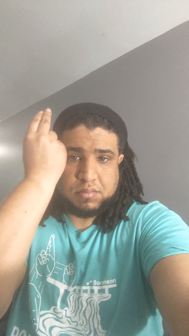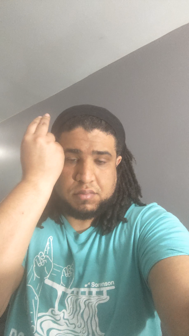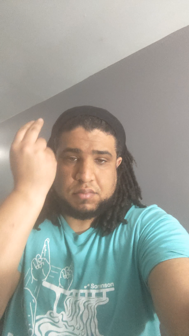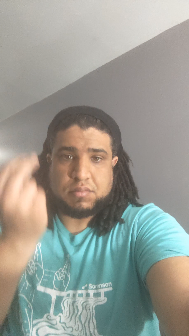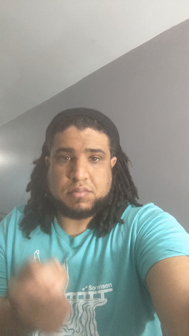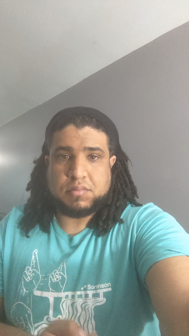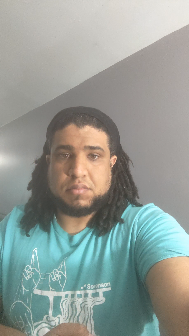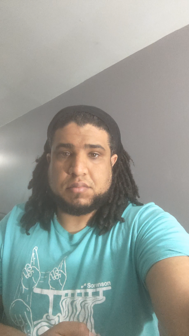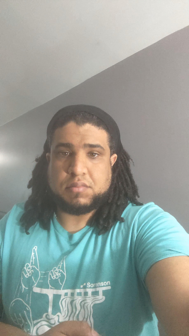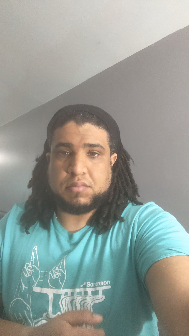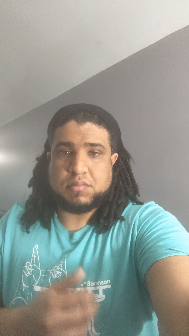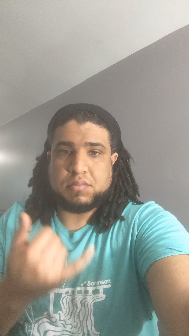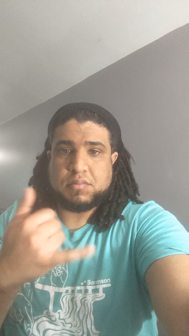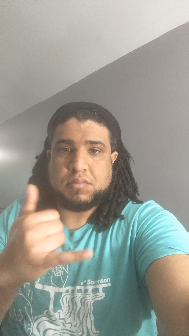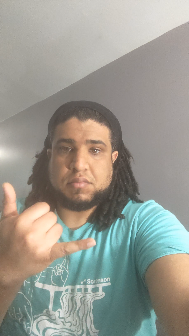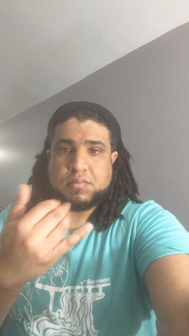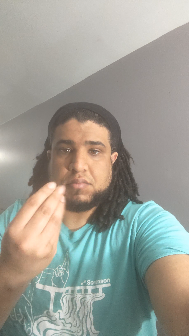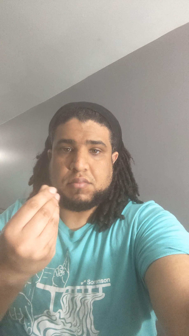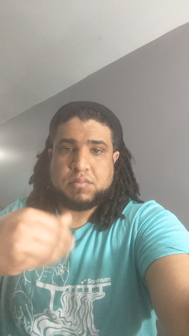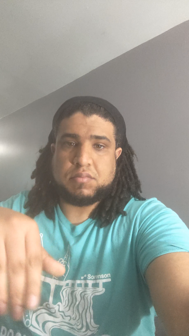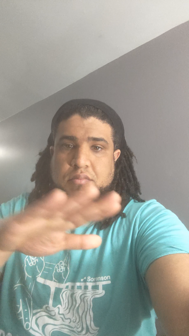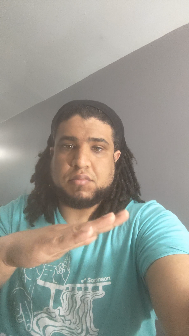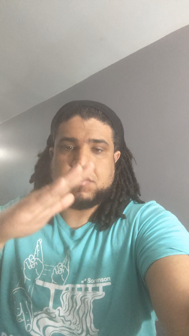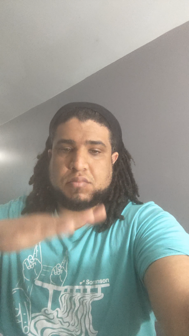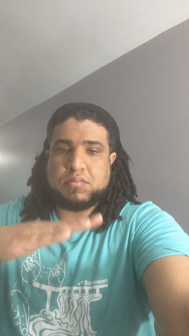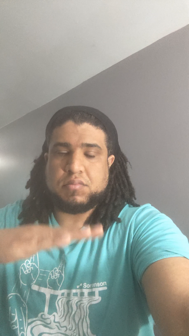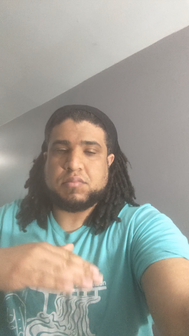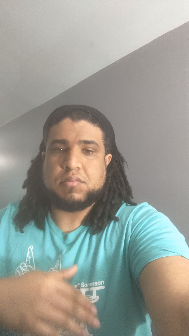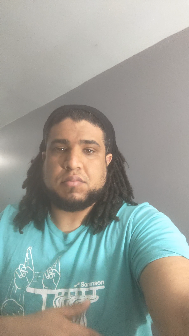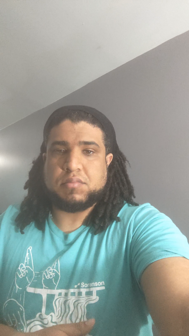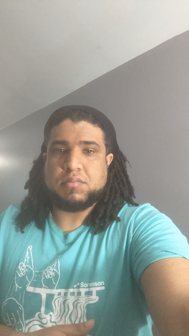playground